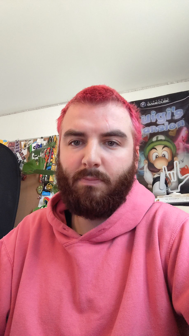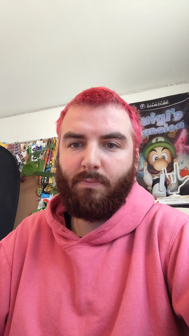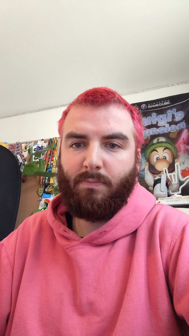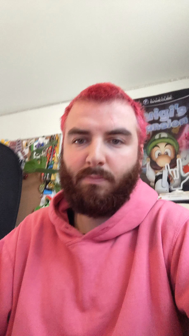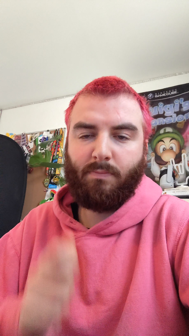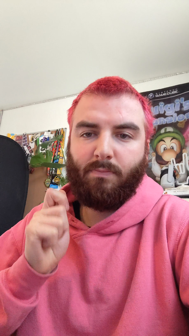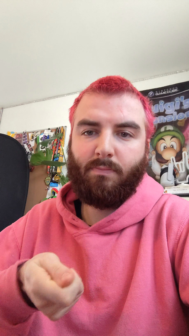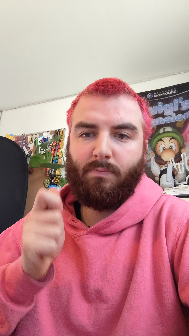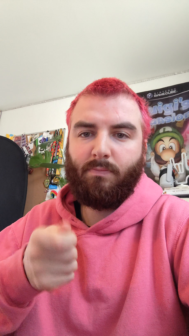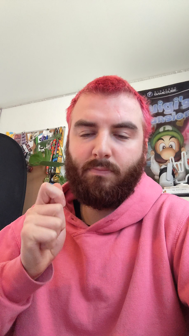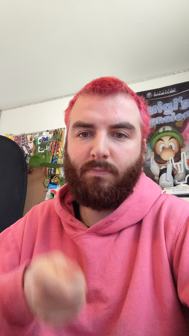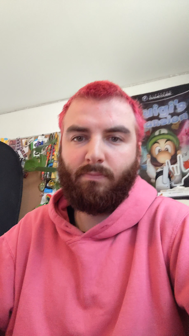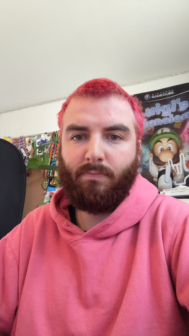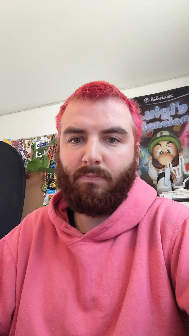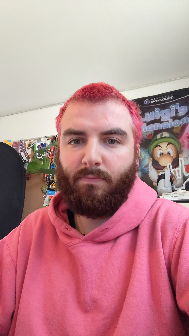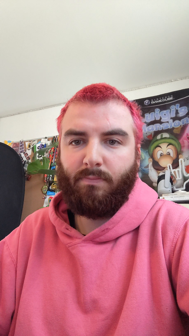hammer